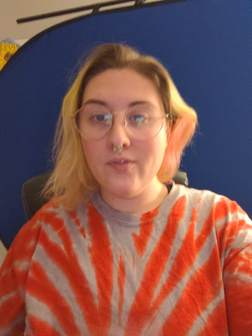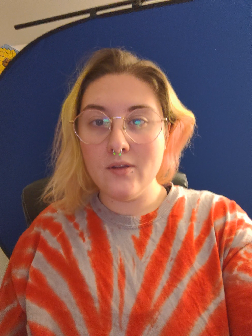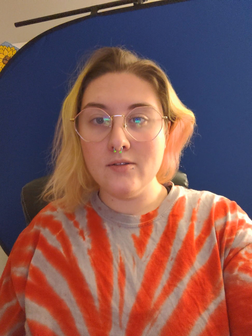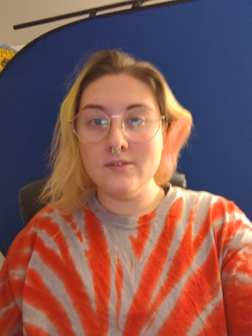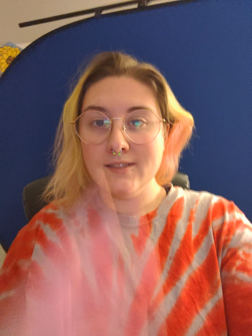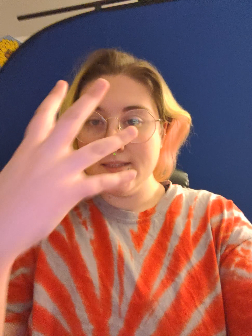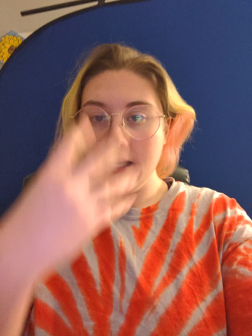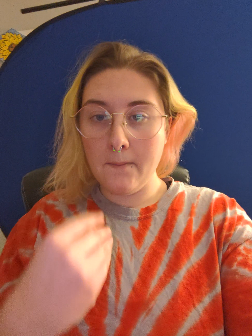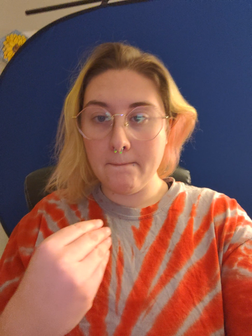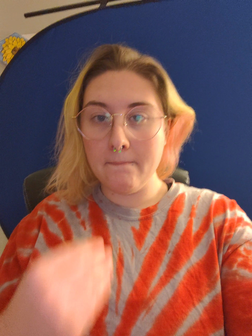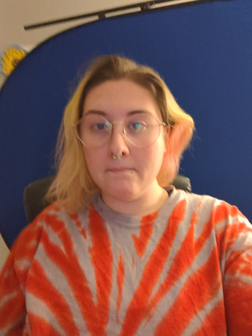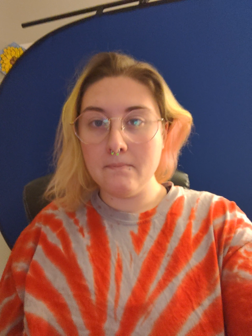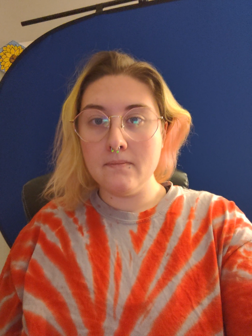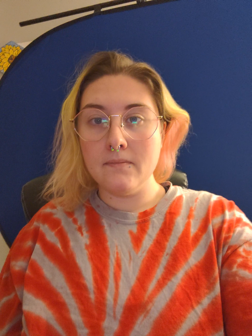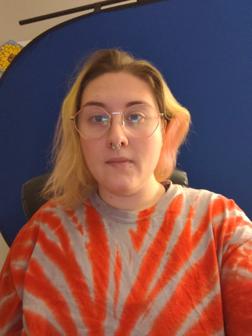sleep